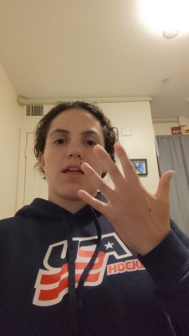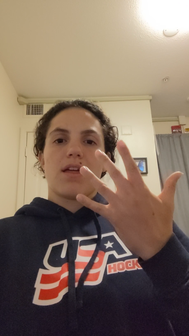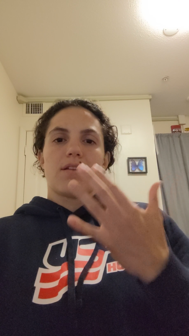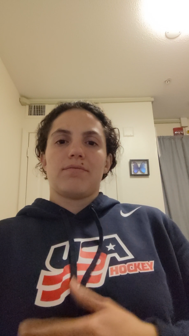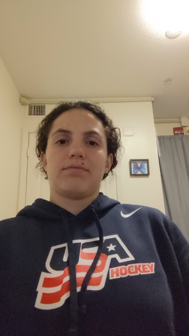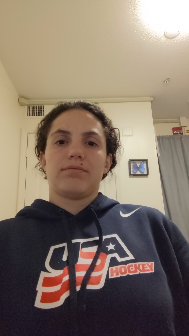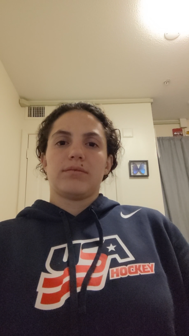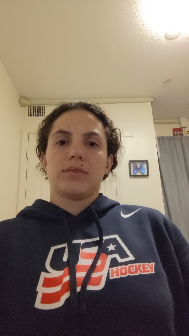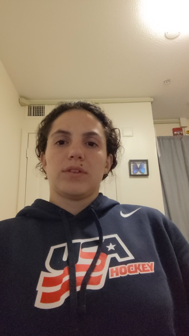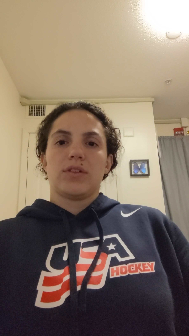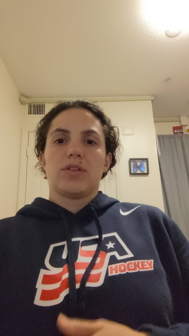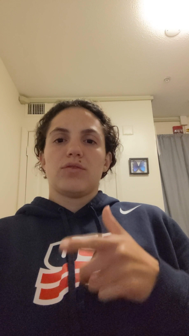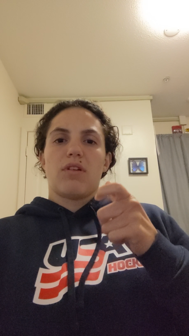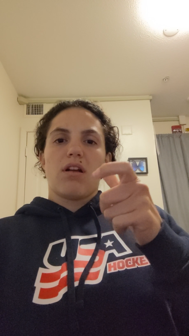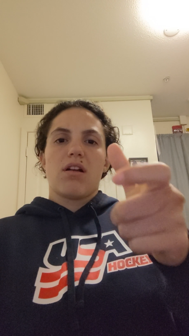run